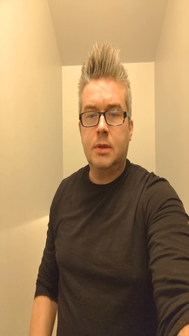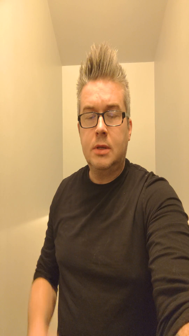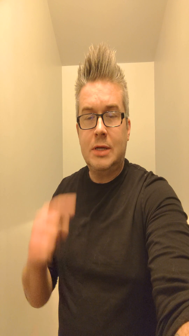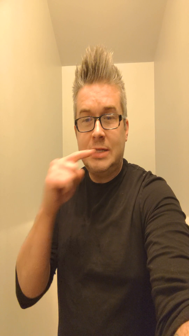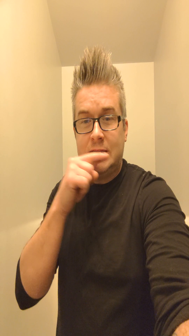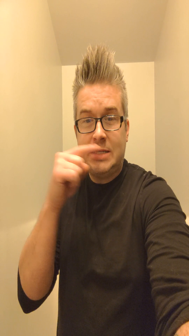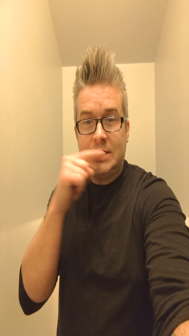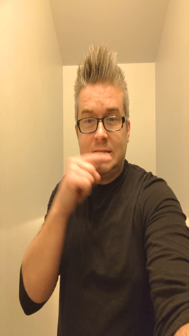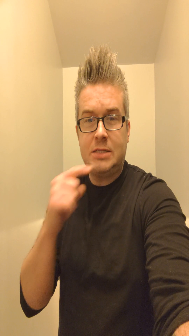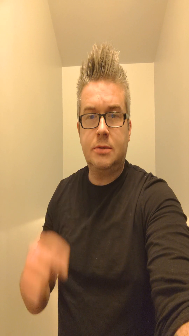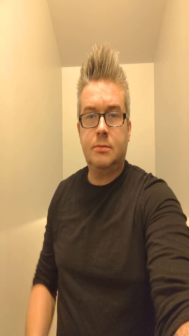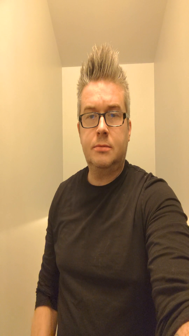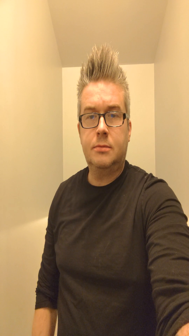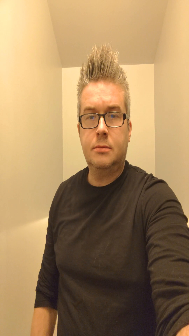toothbrush